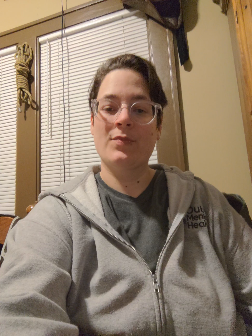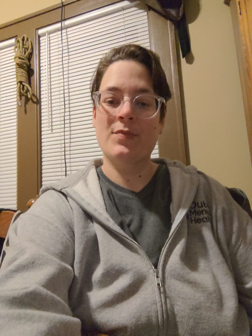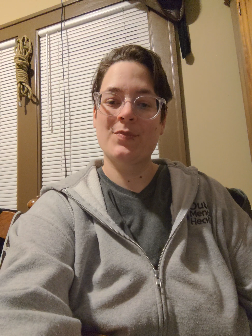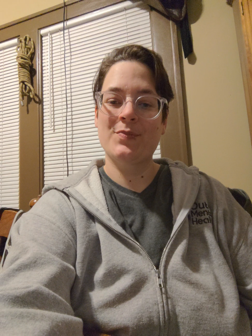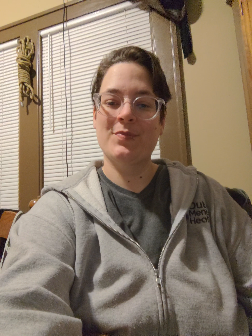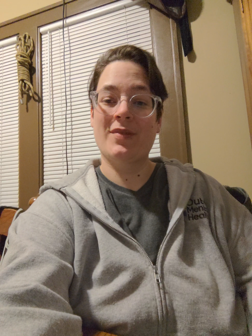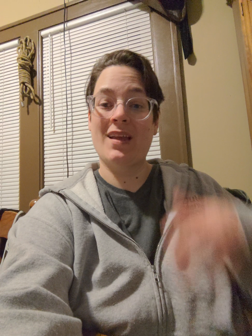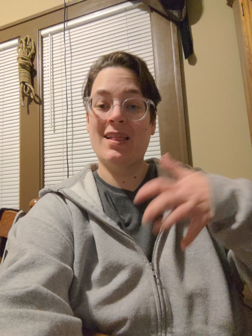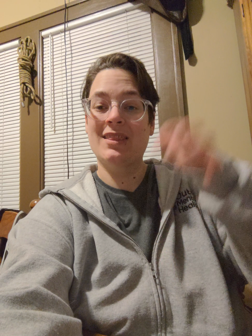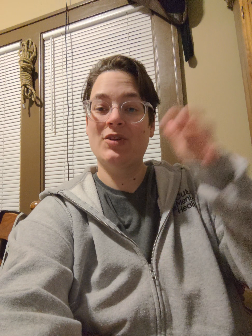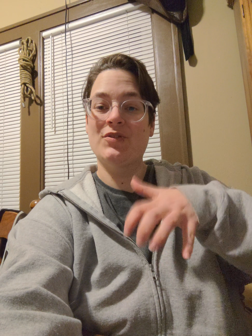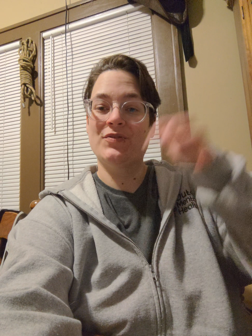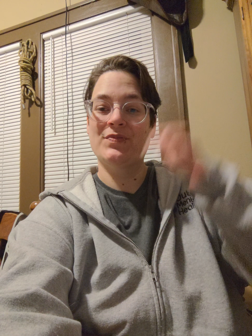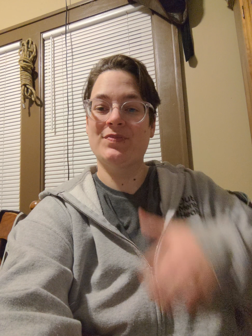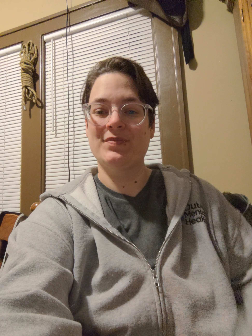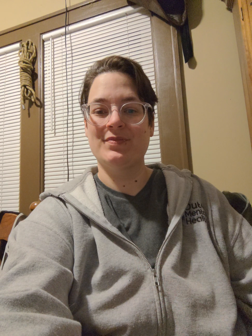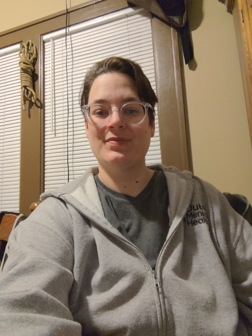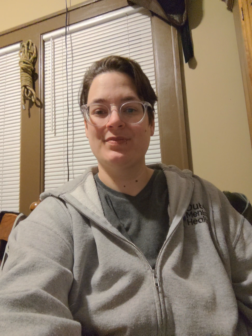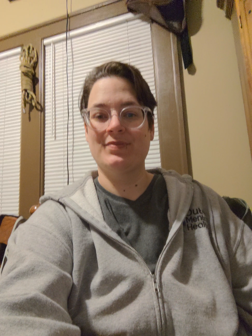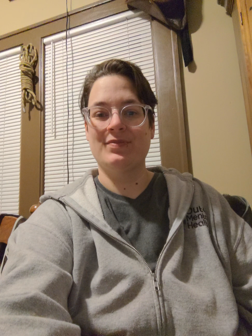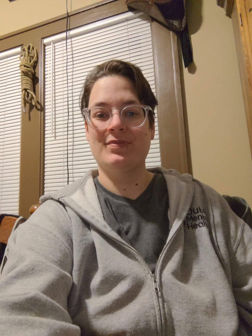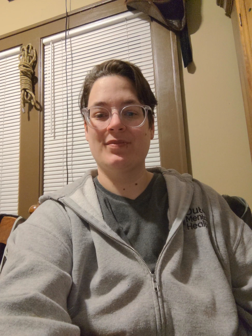alligator